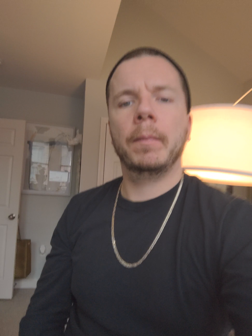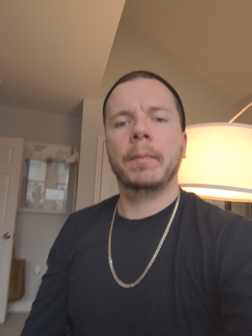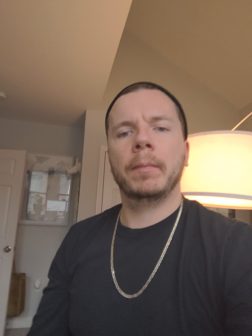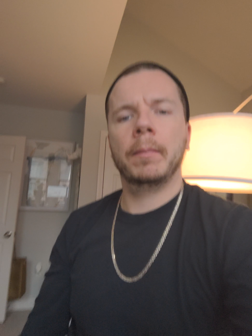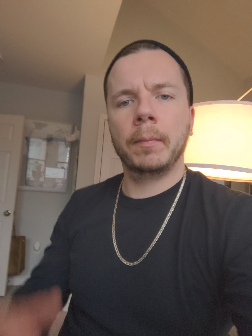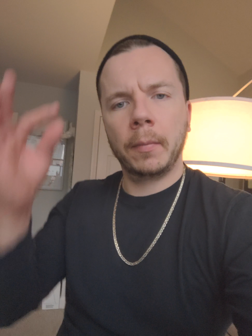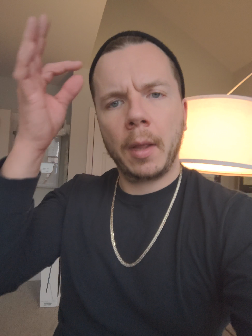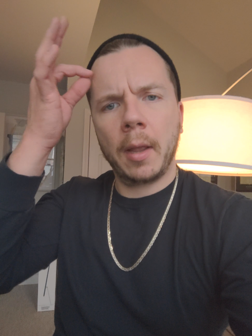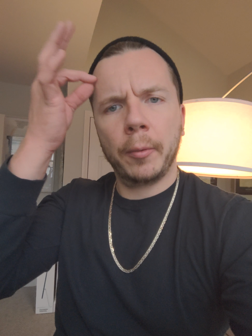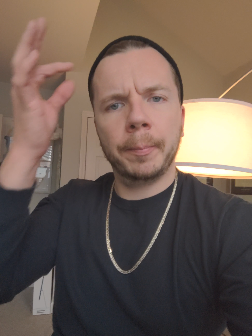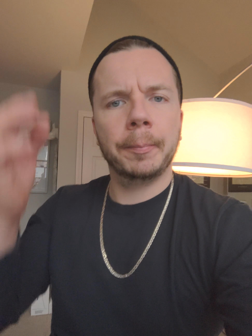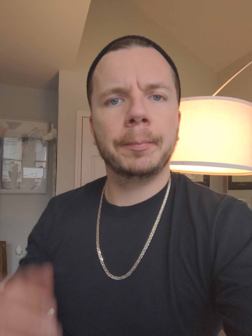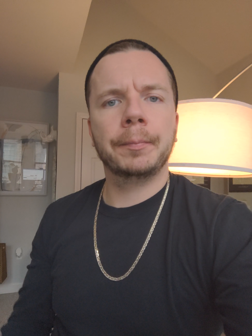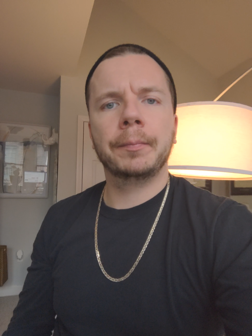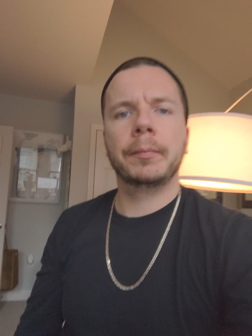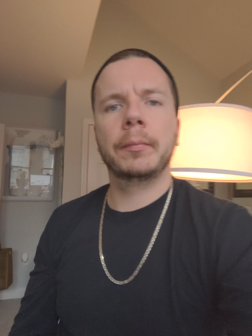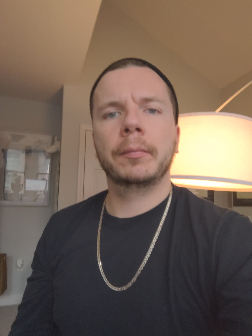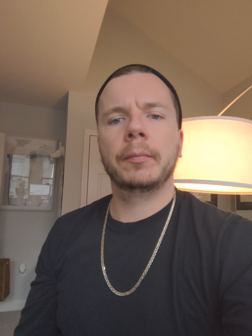hair